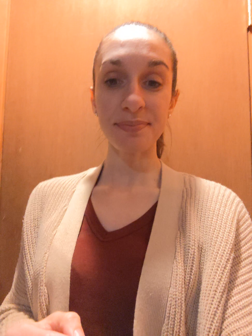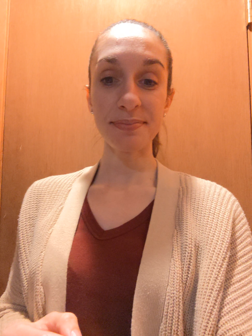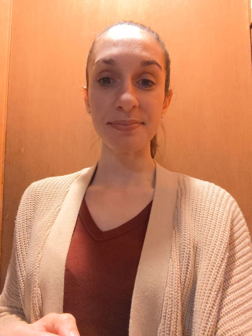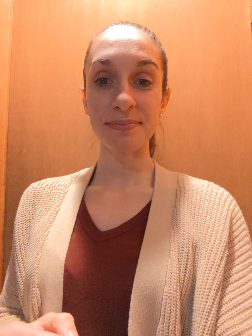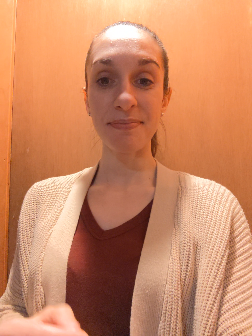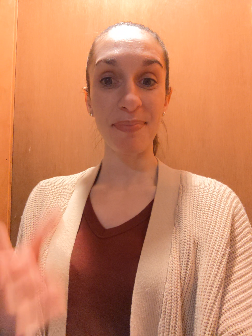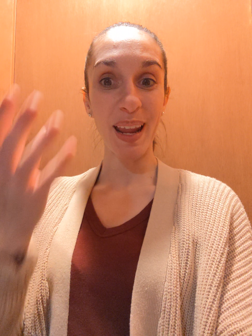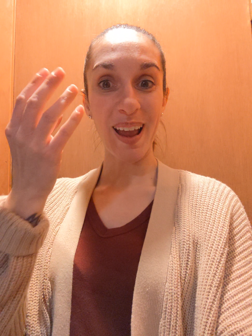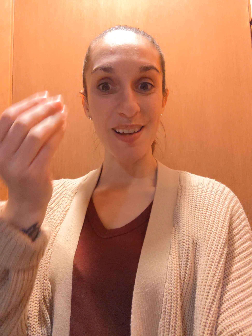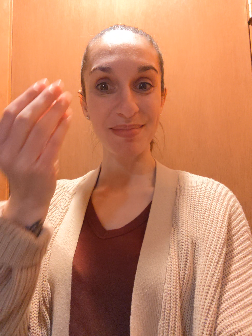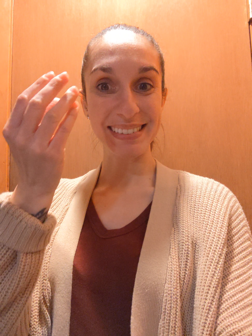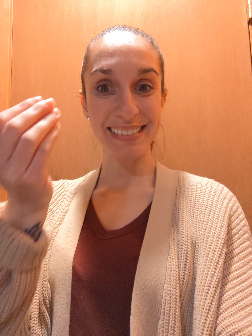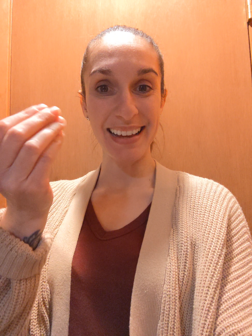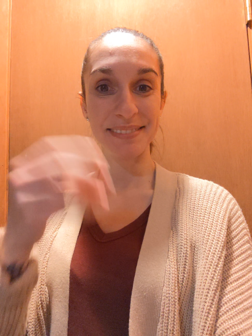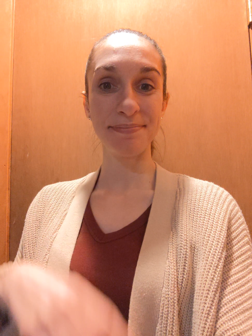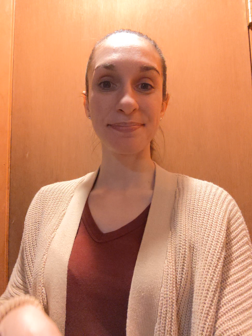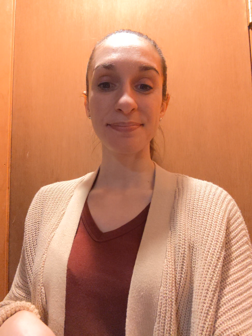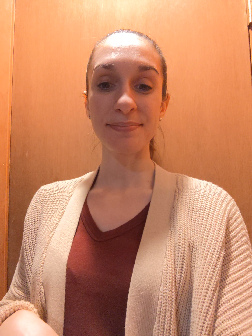outside